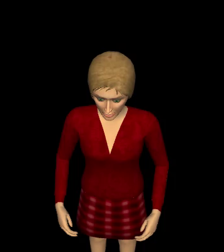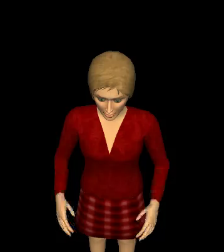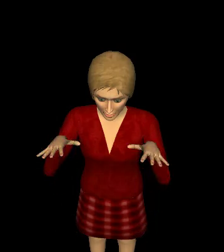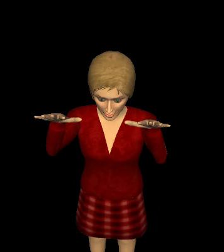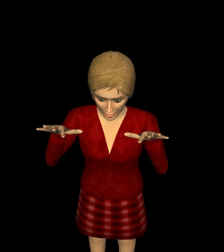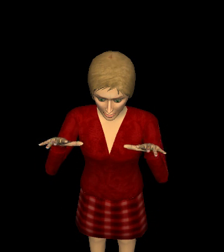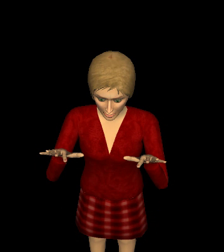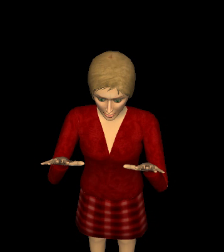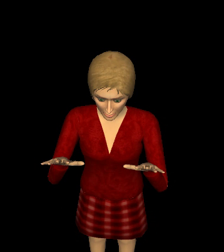ثلج